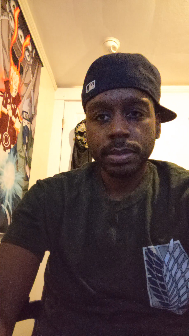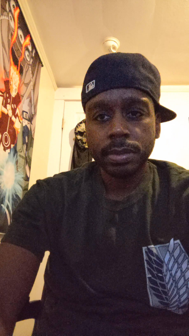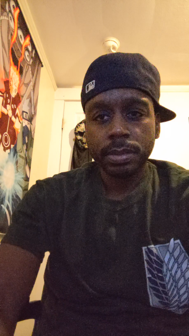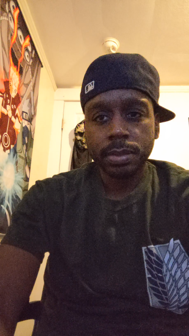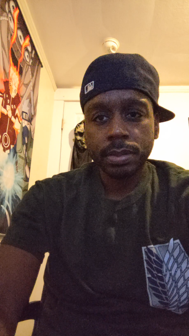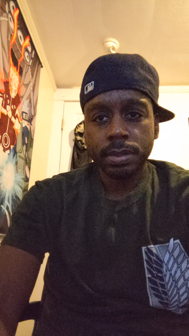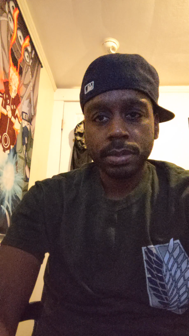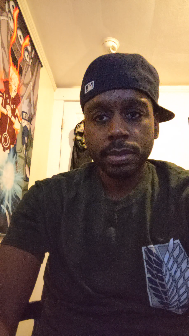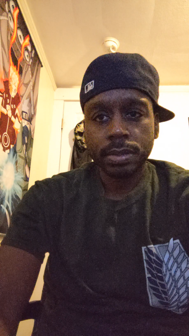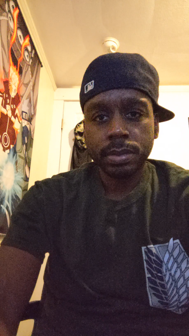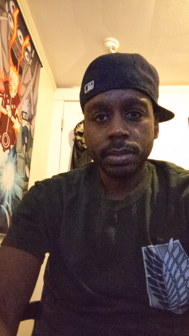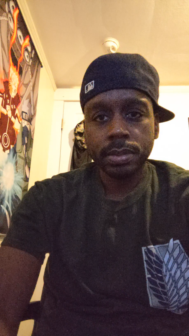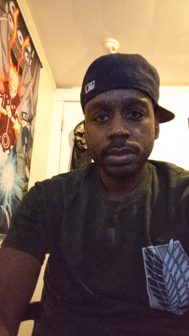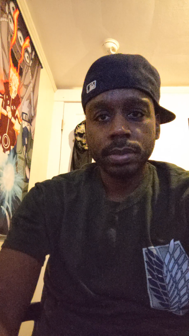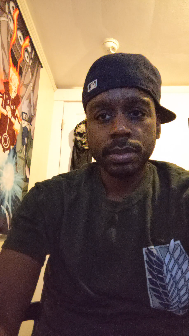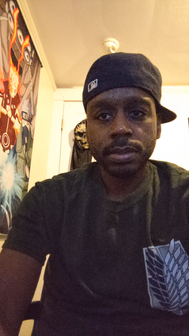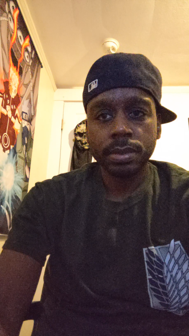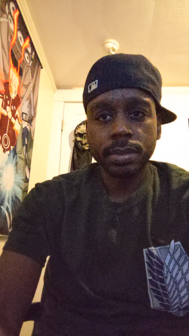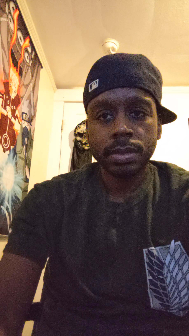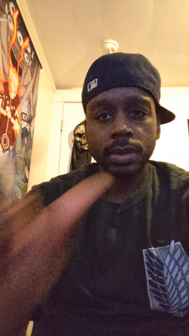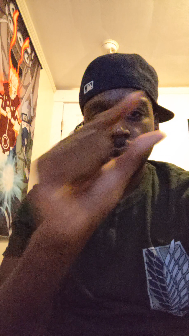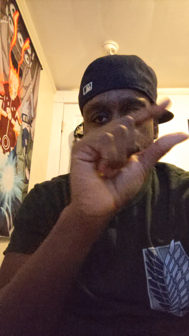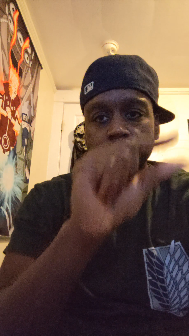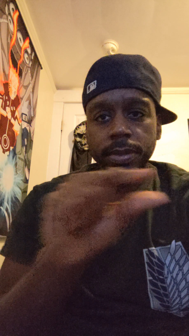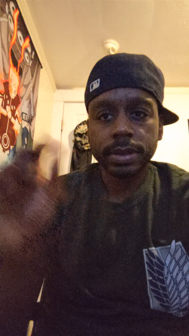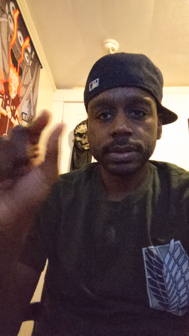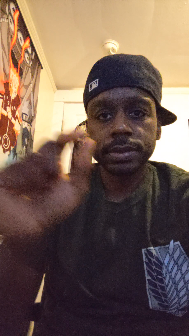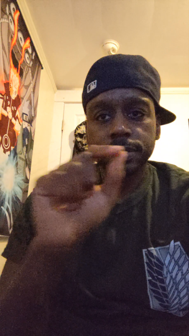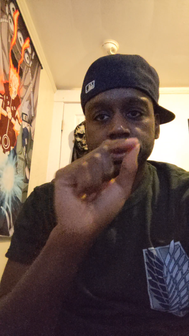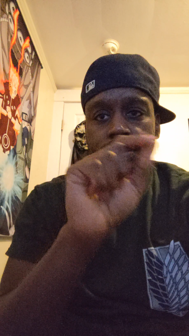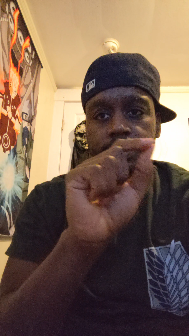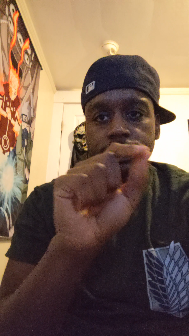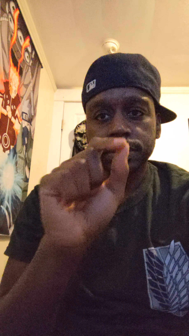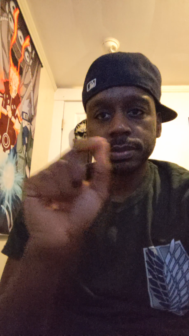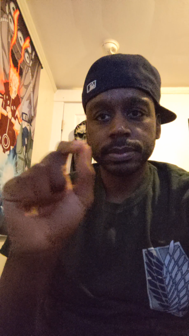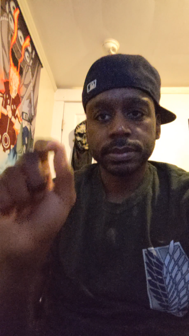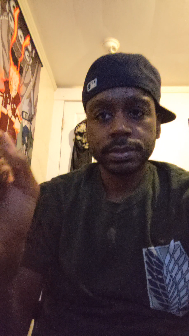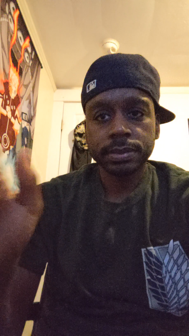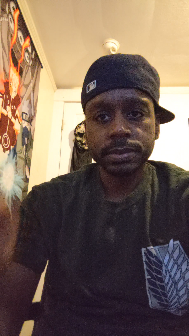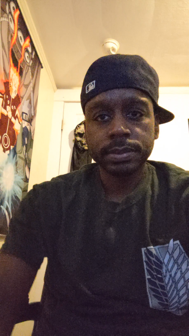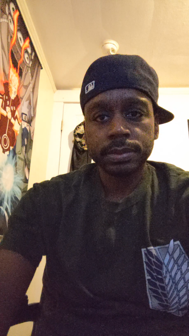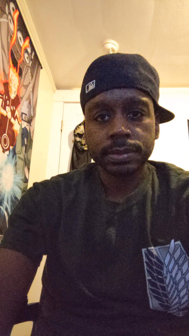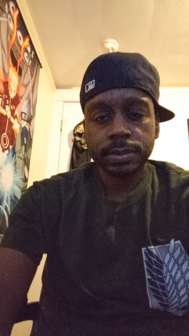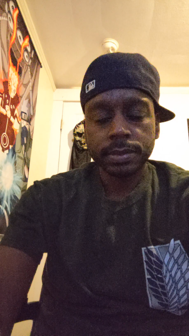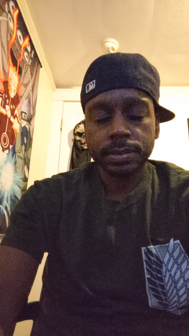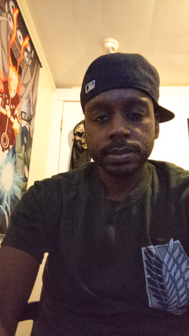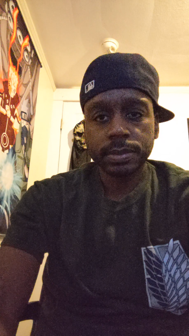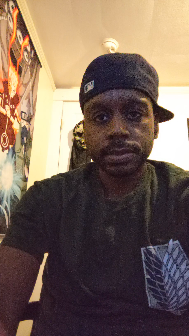peas